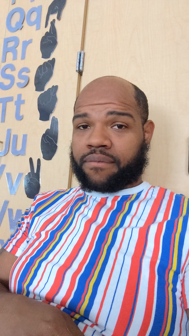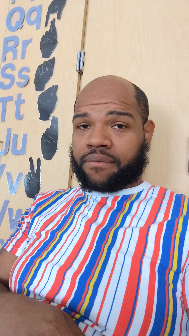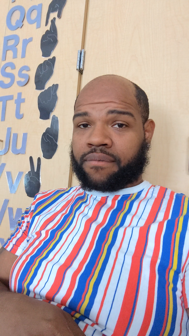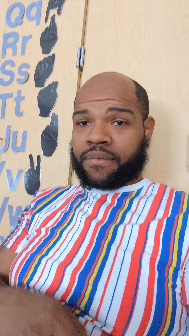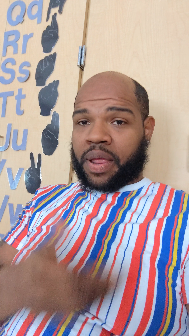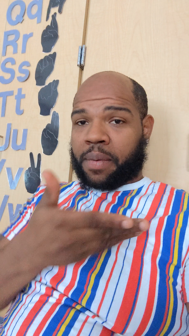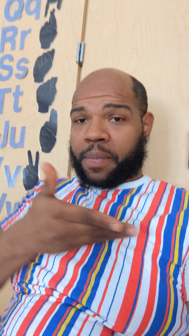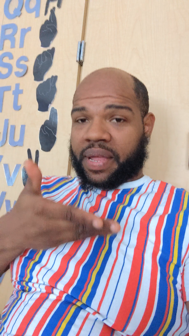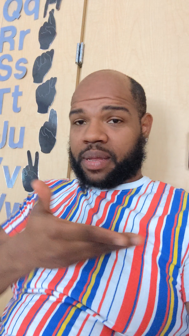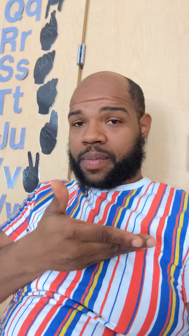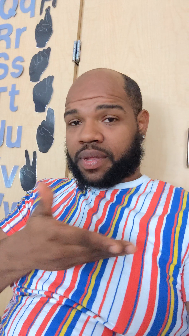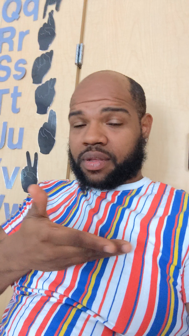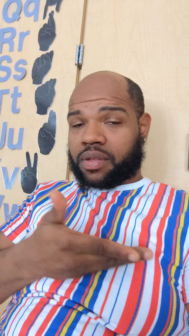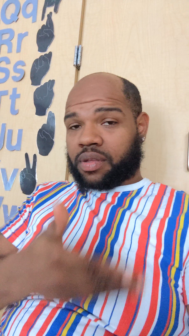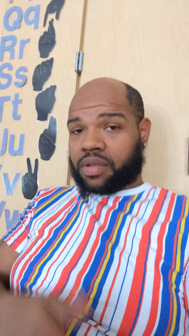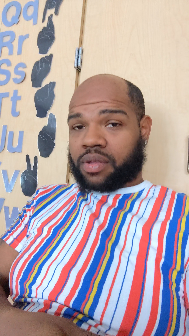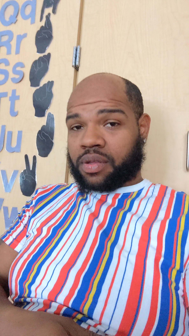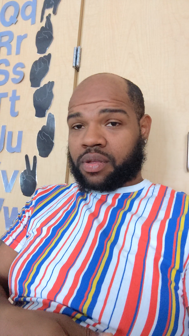baby